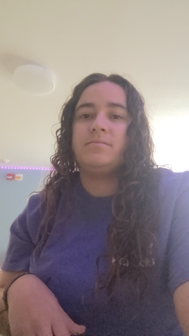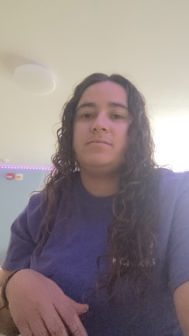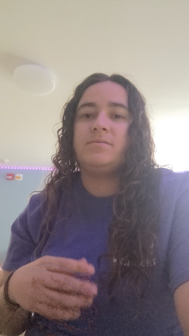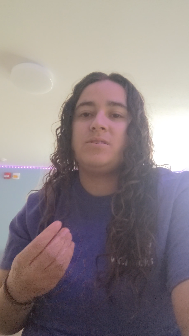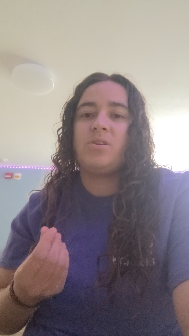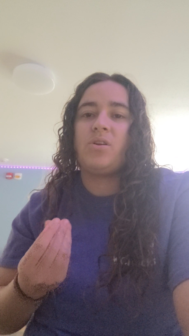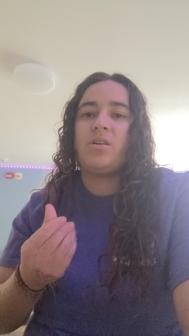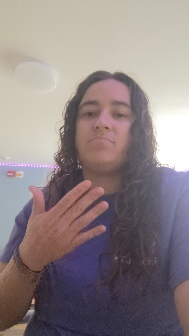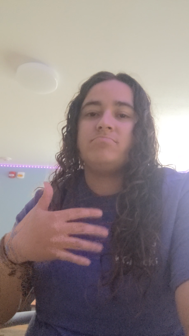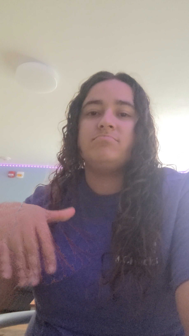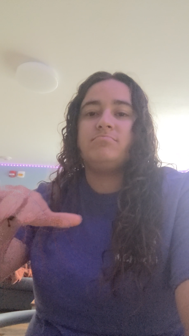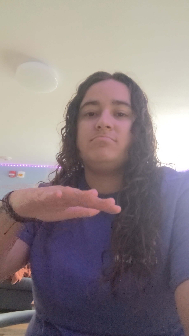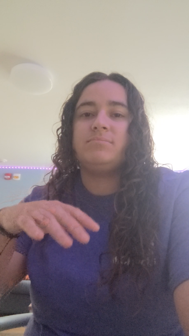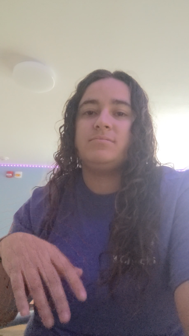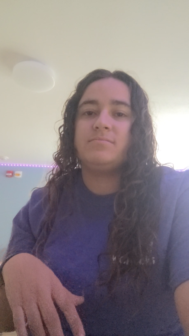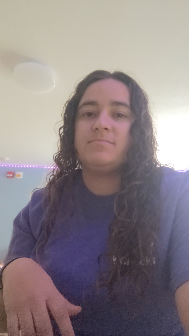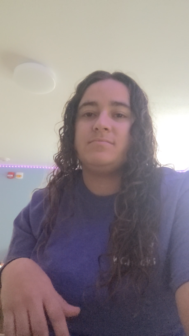garden